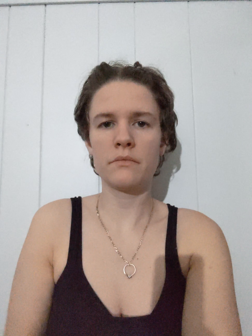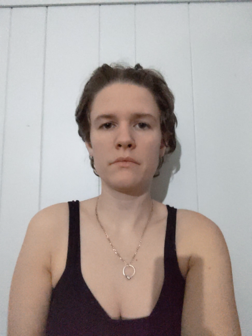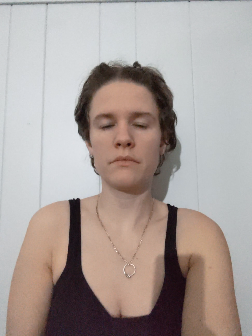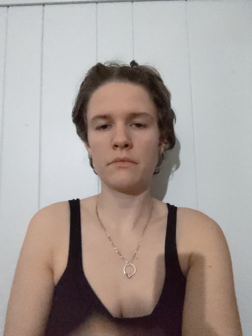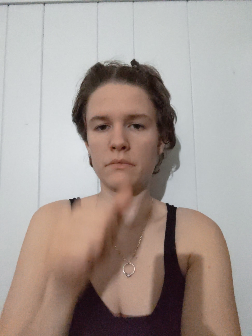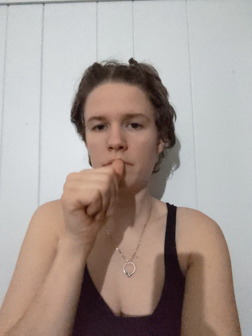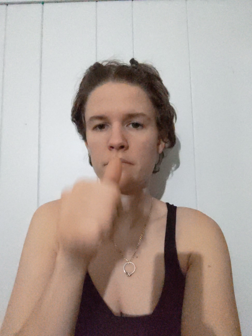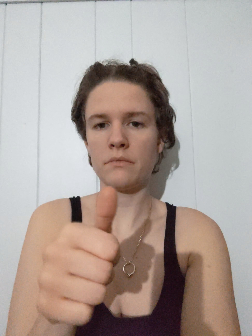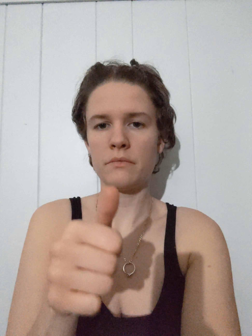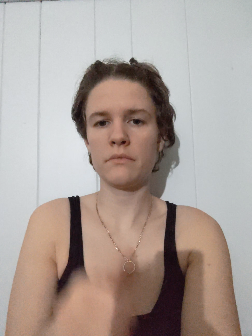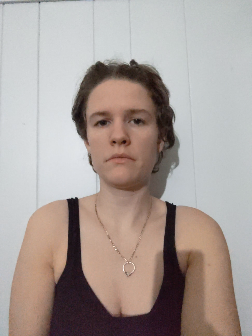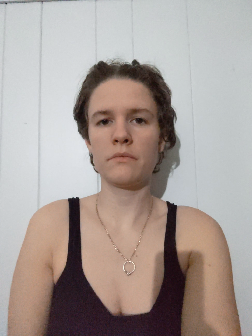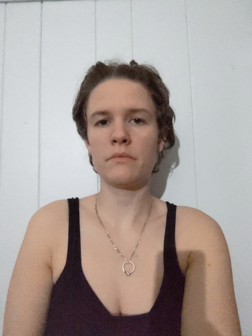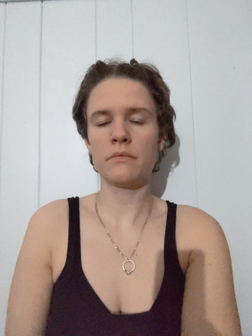nuts